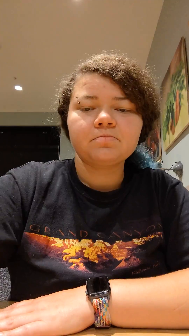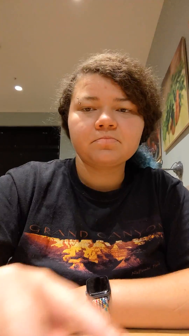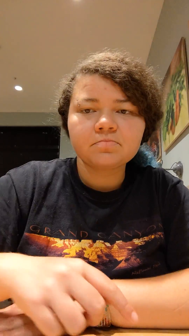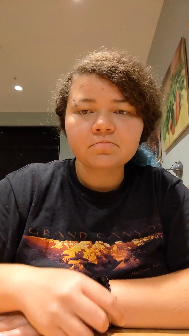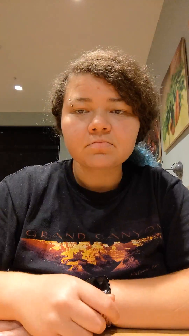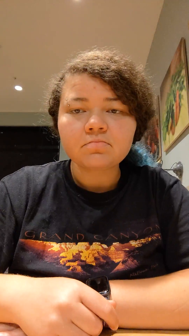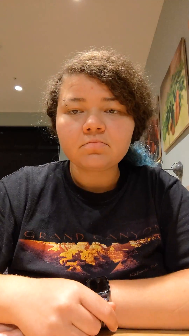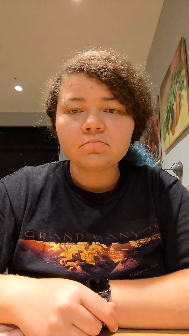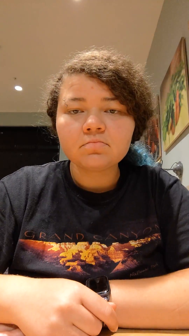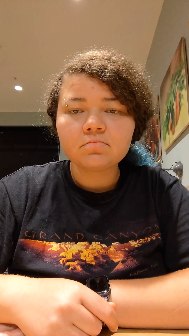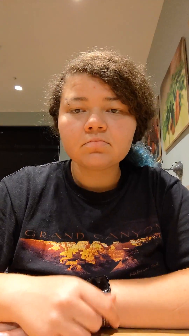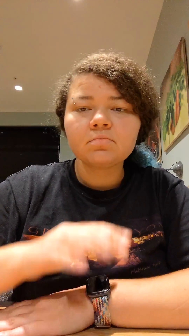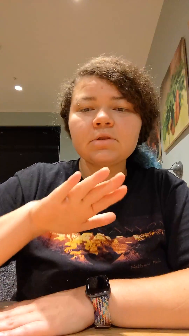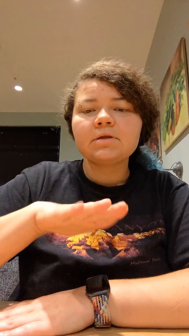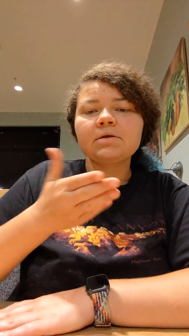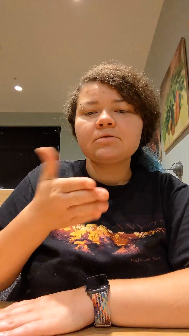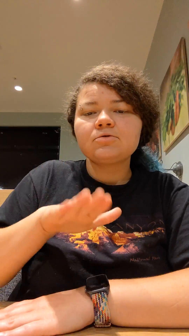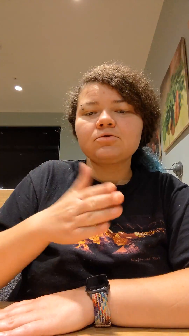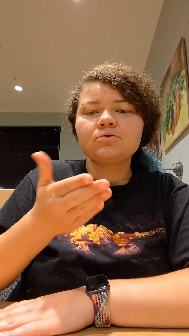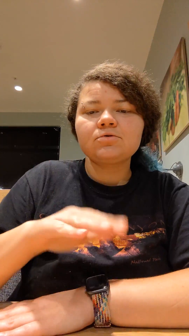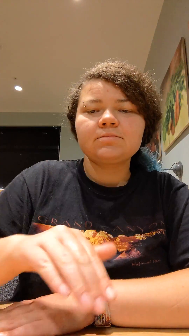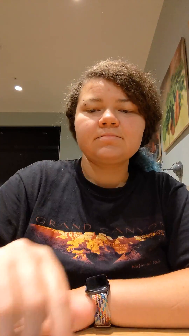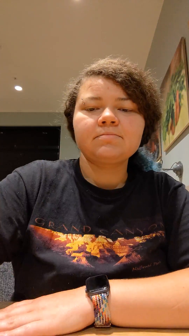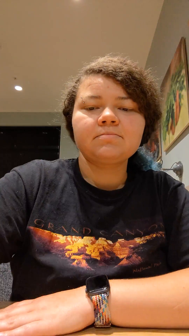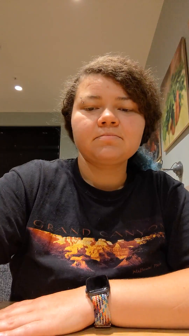kitchen